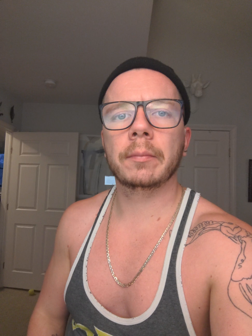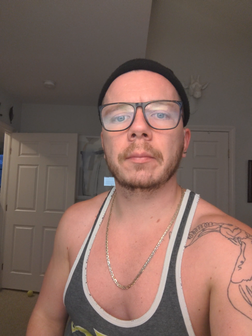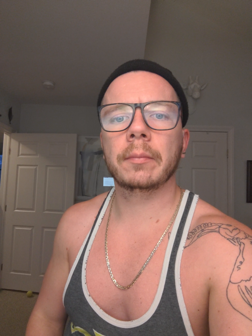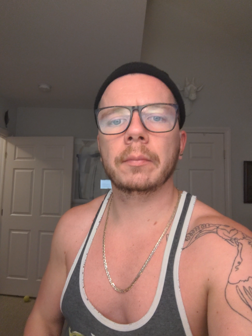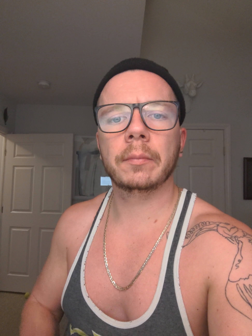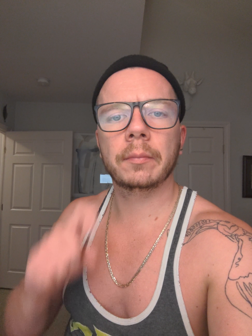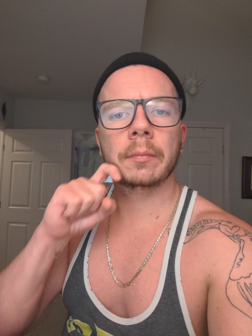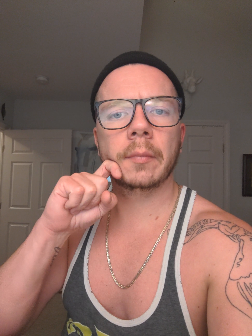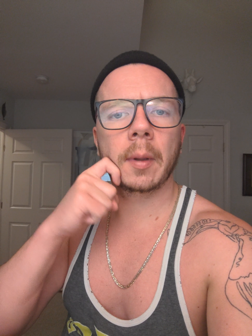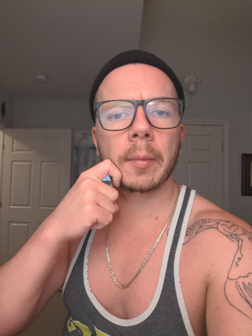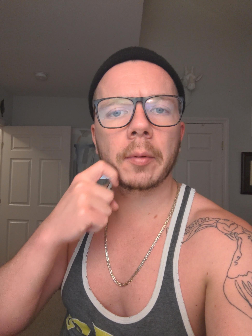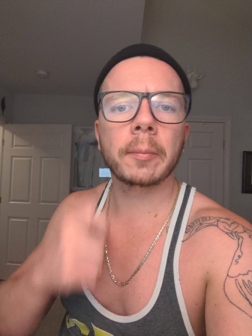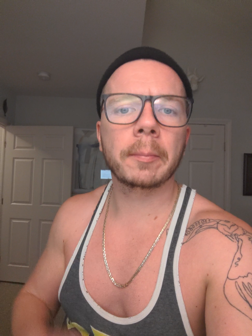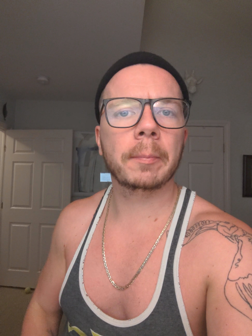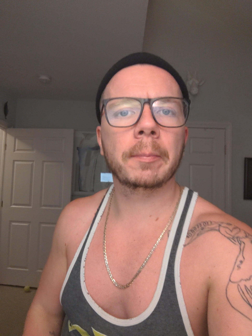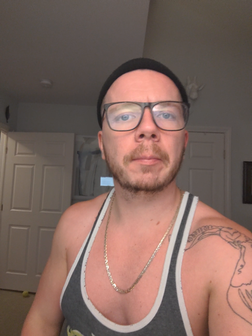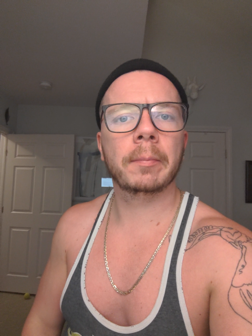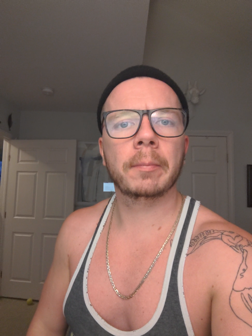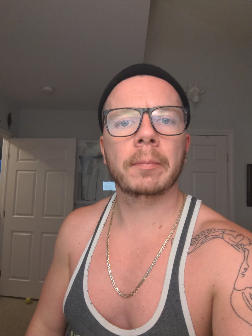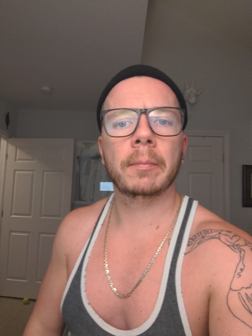apple